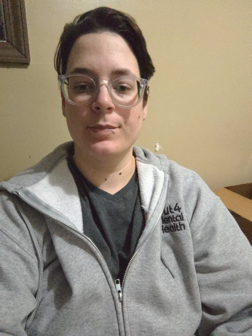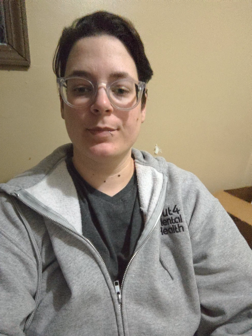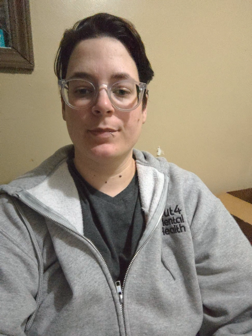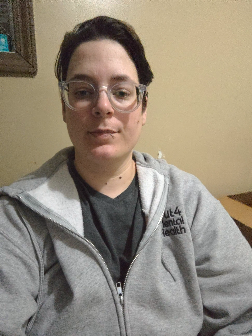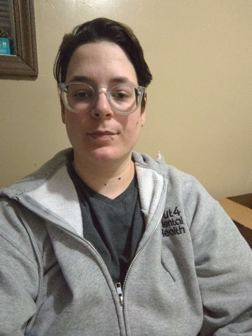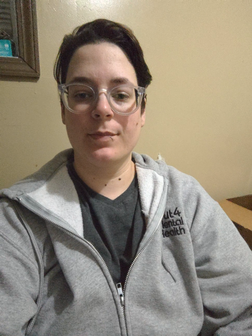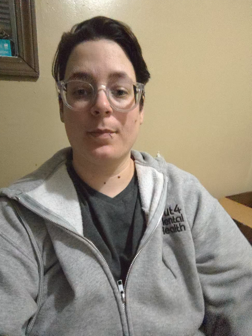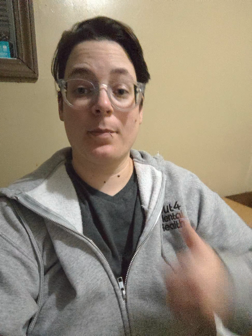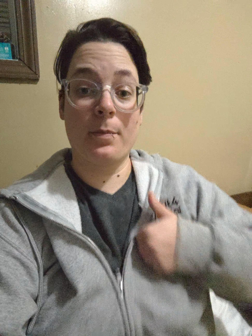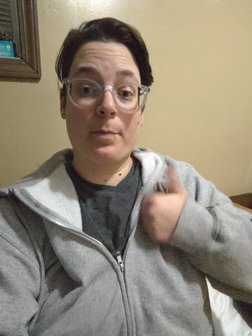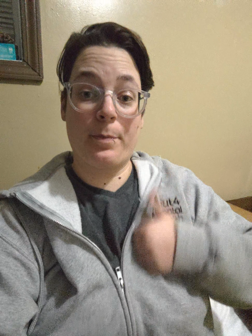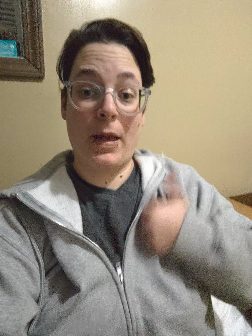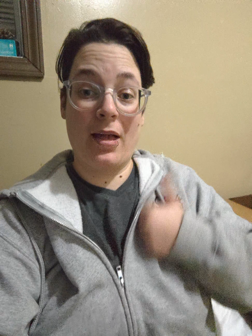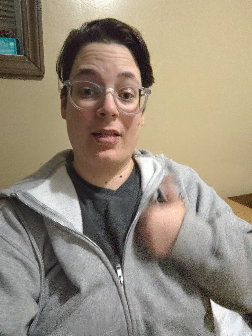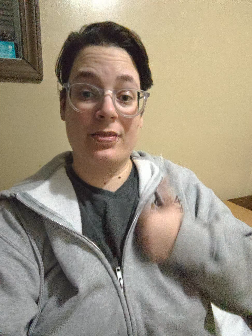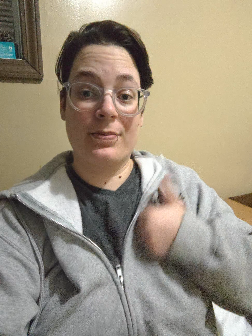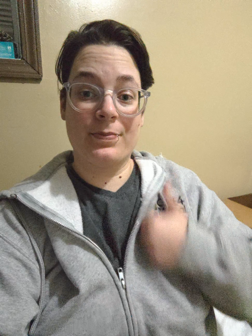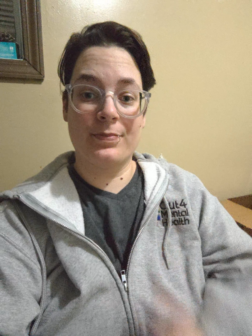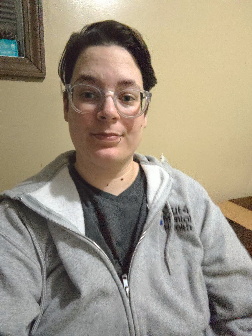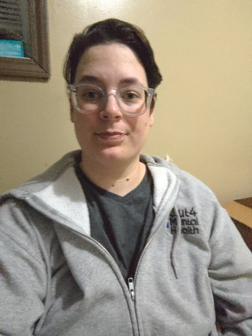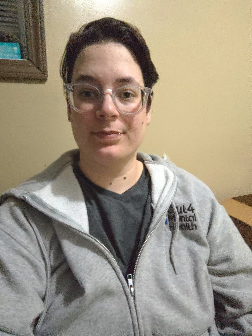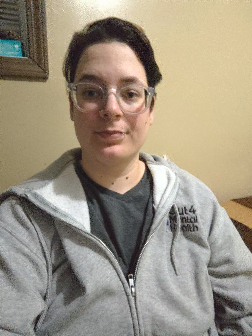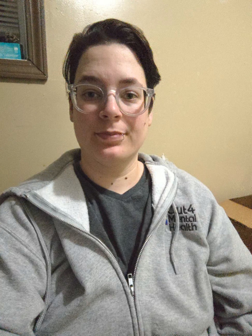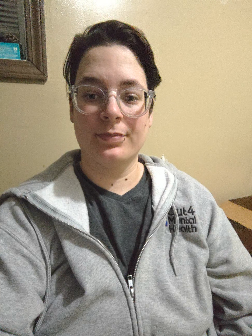bath